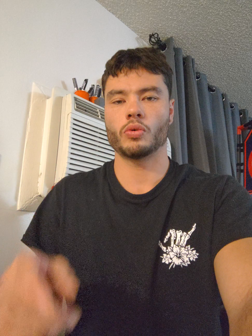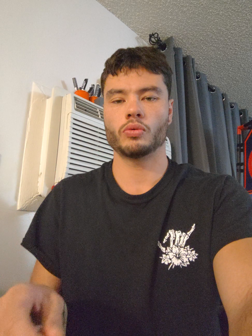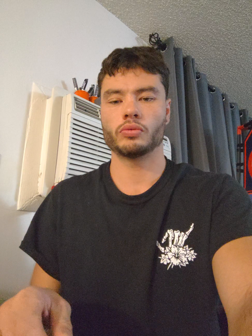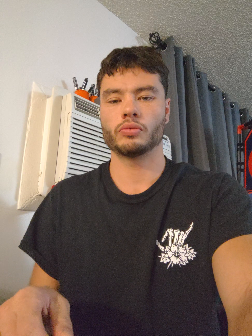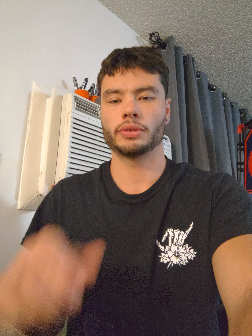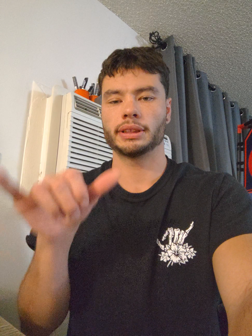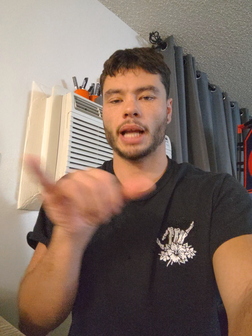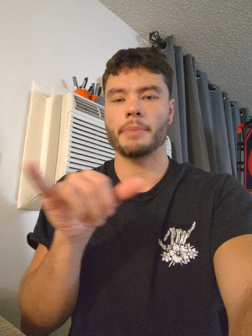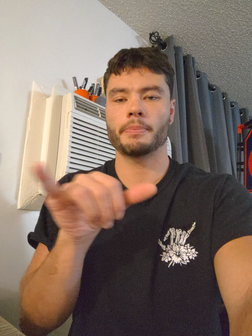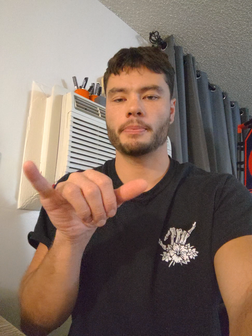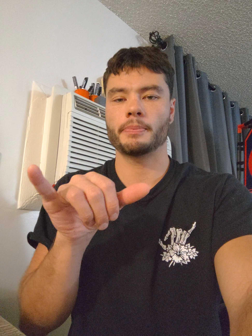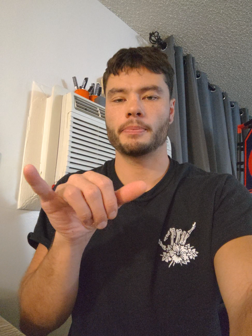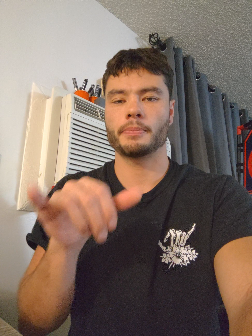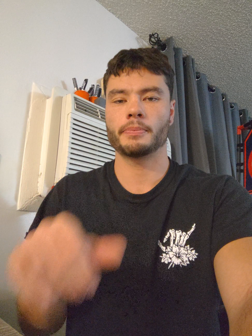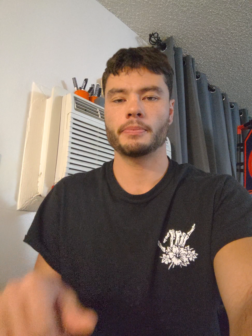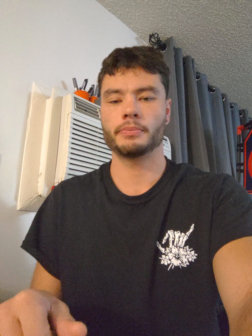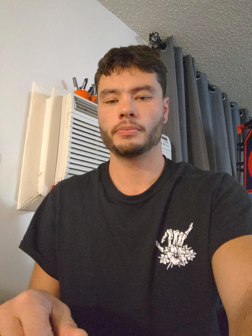same